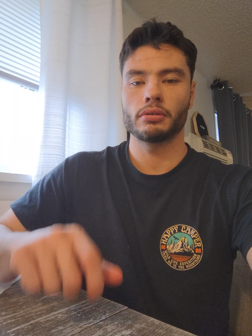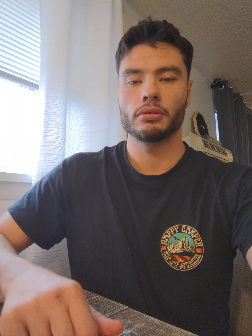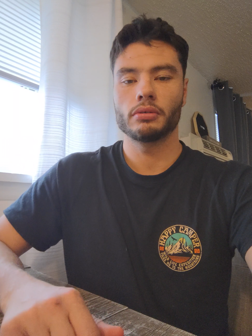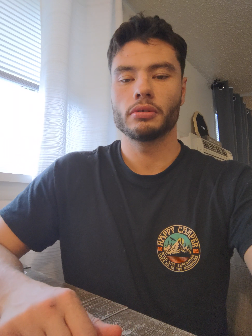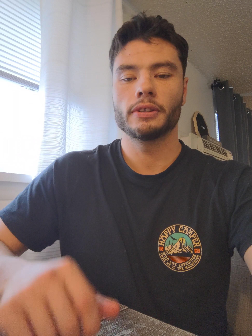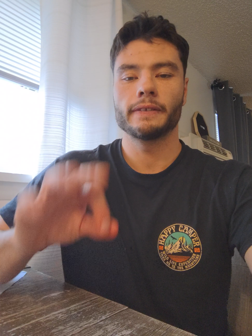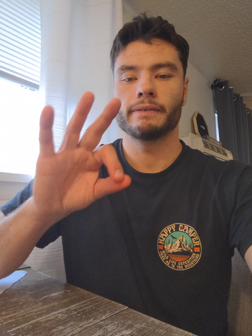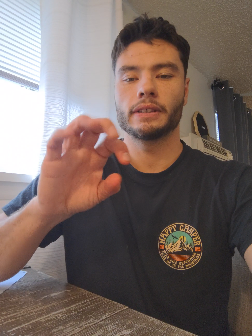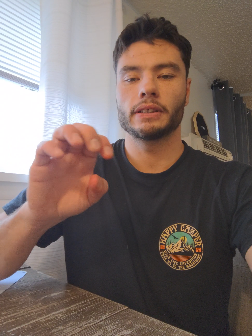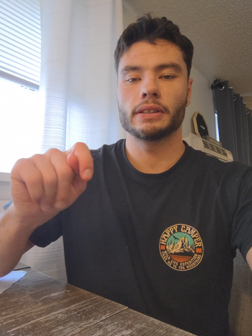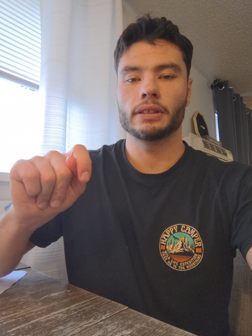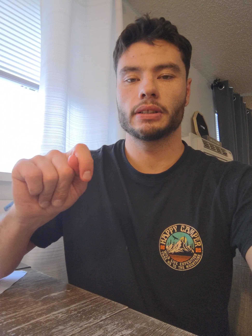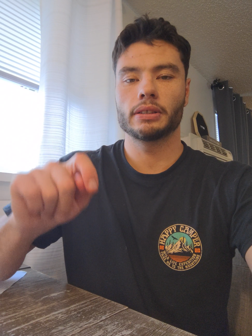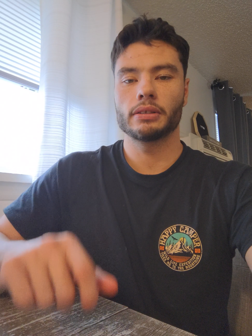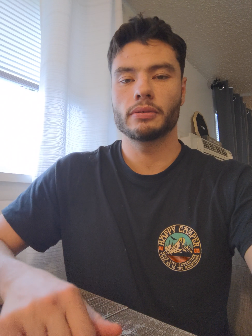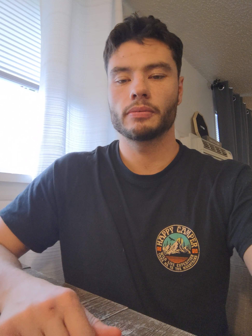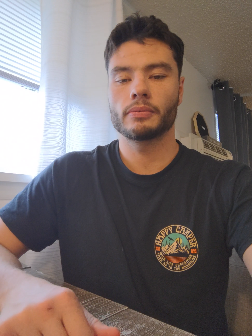feet